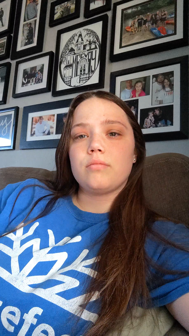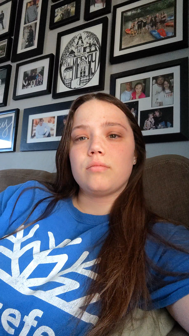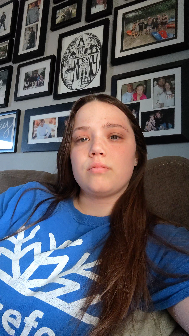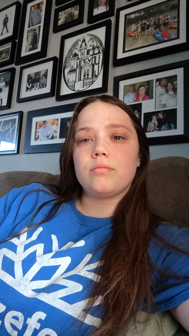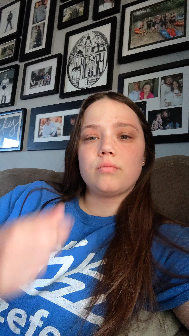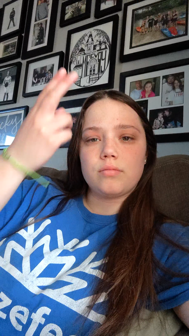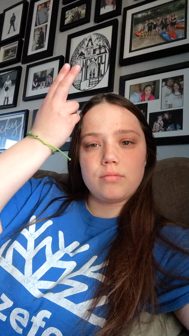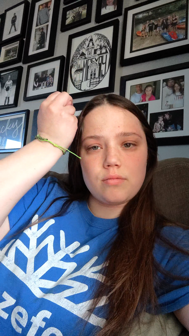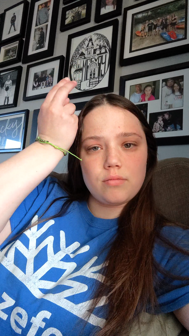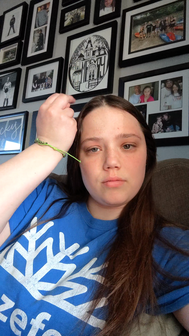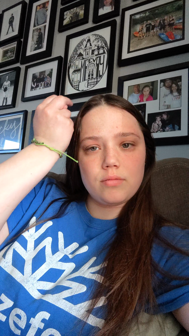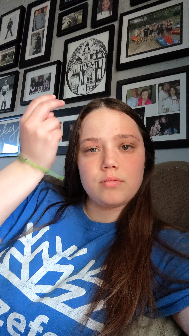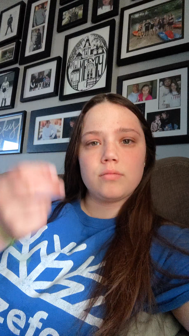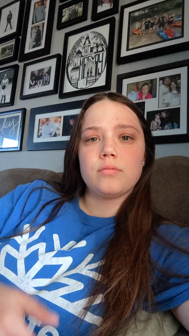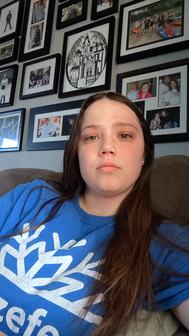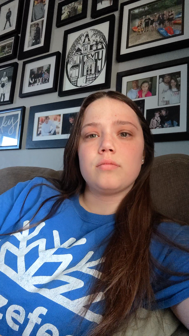bunny